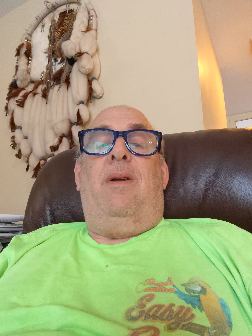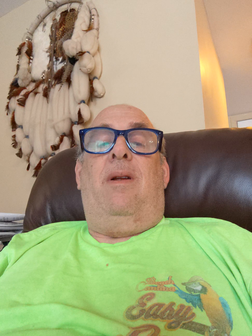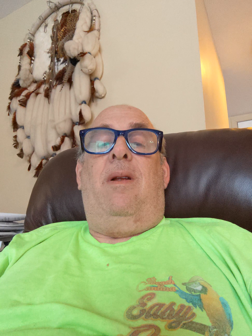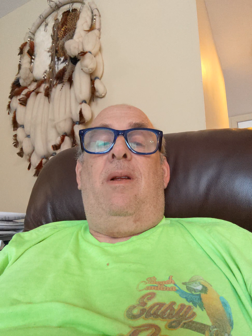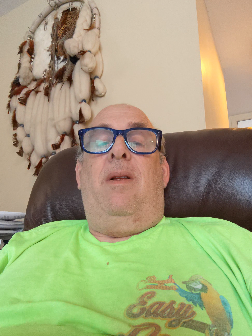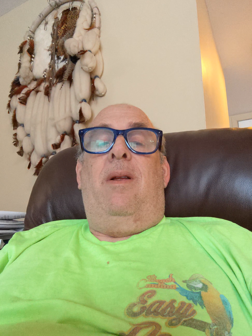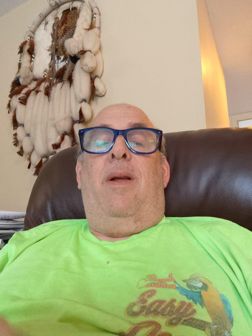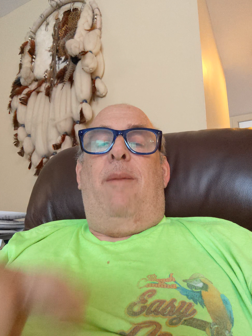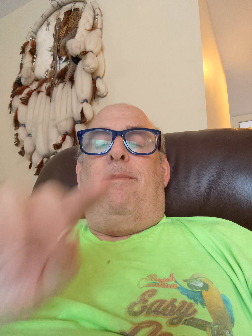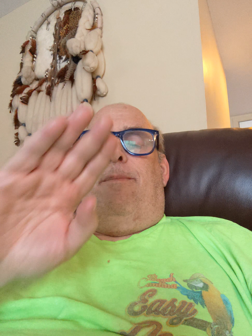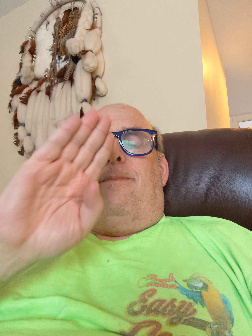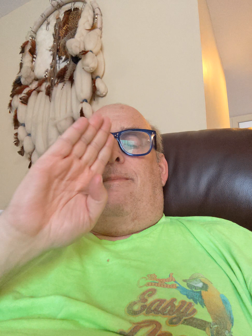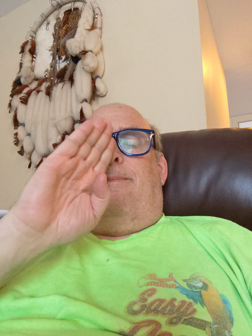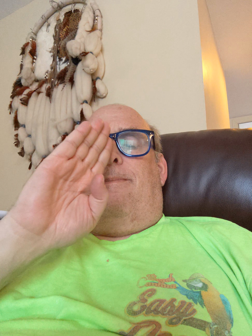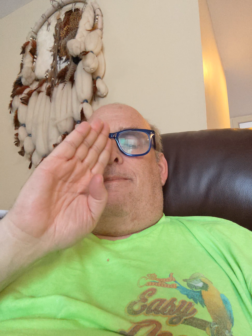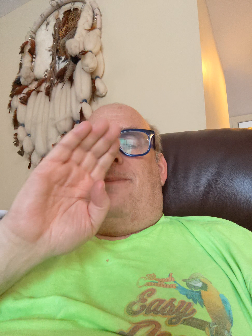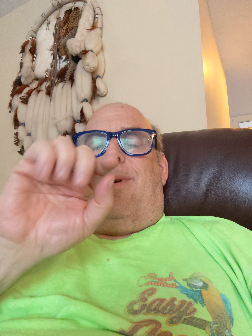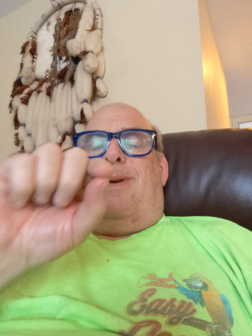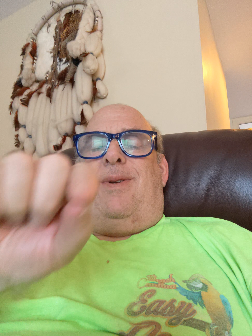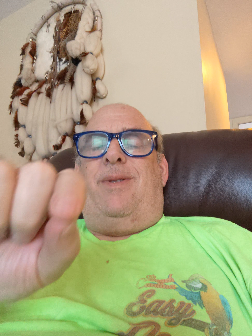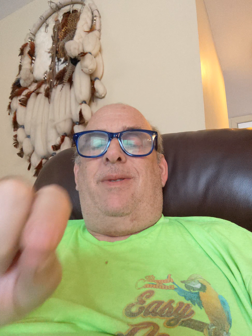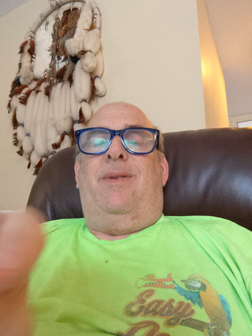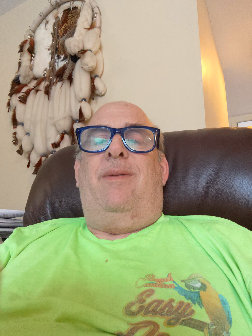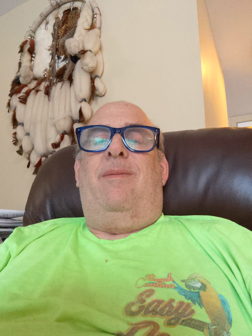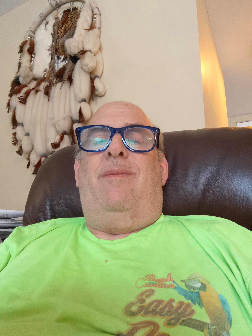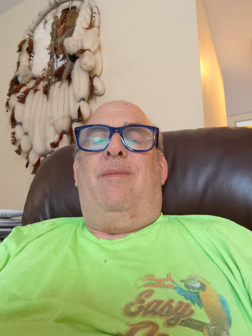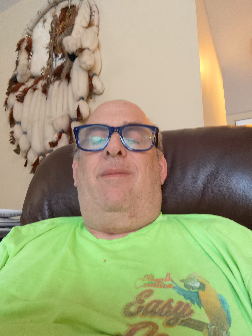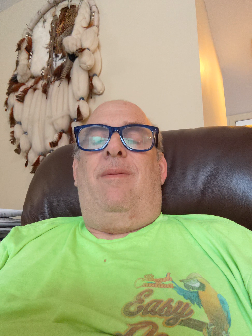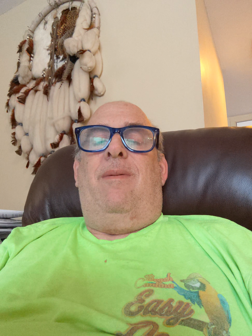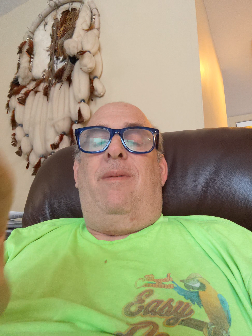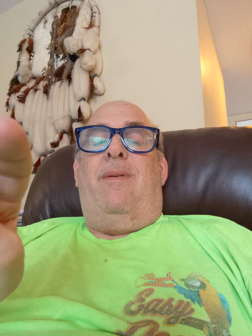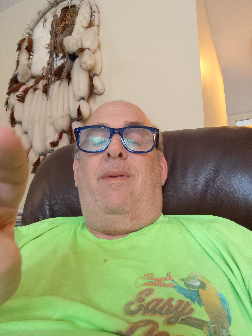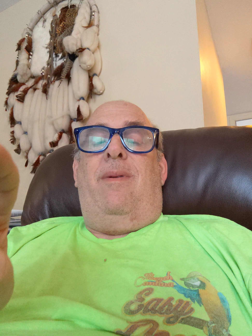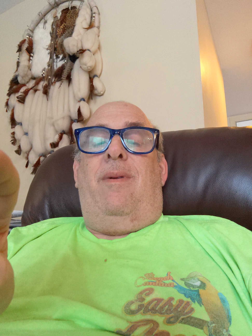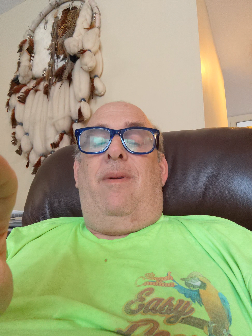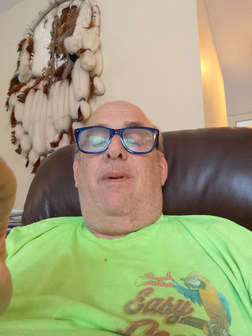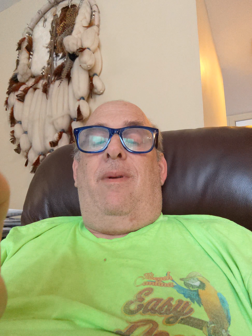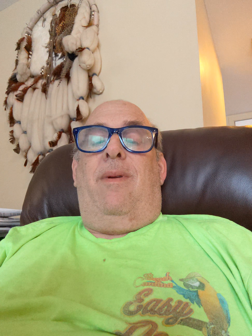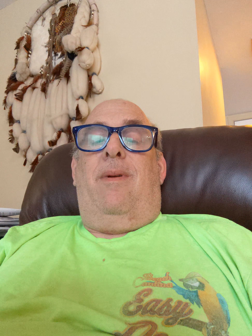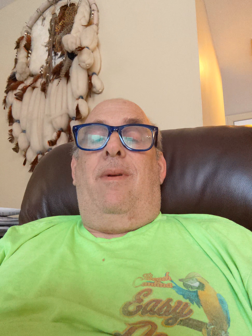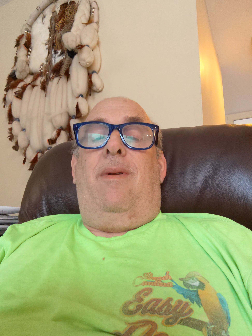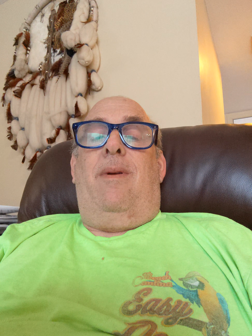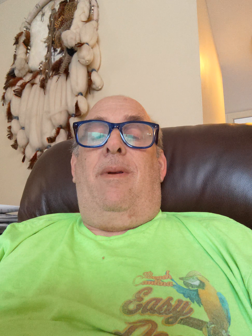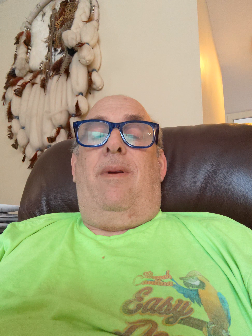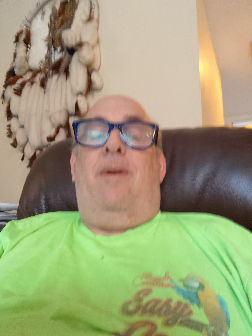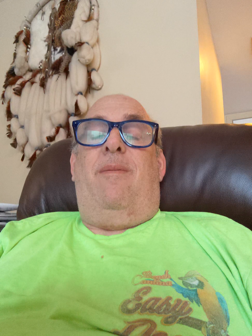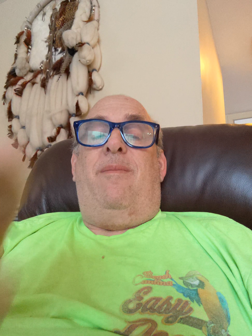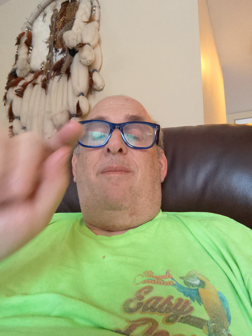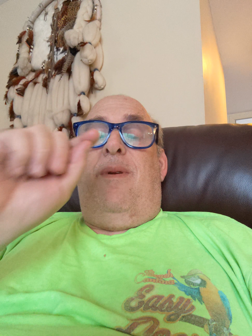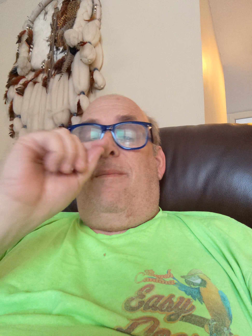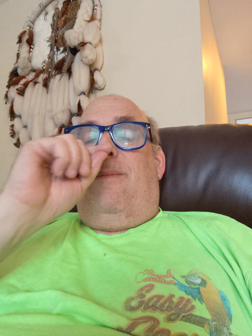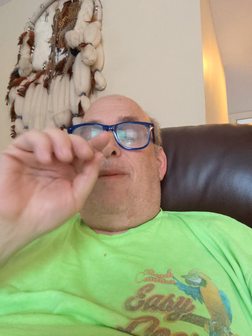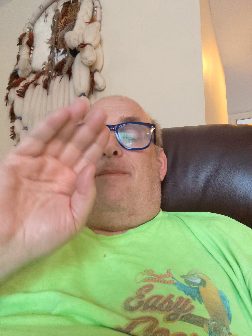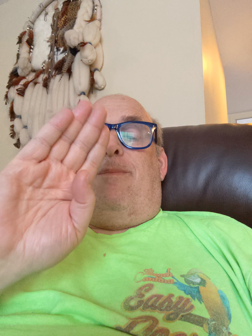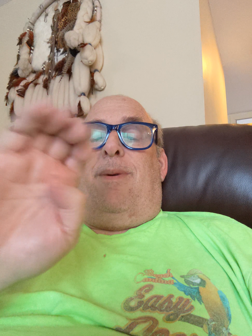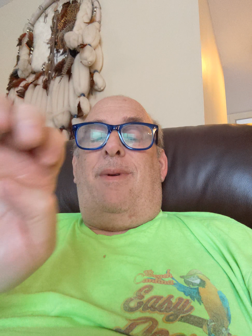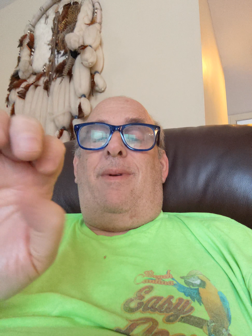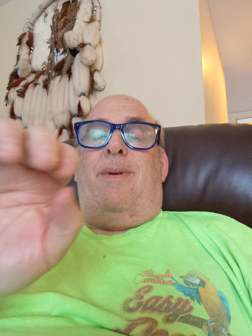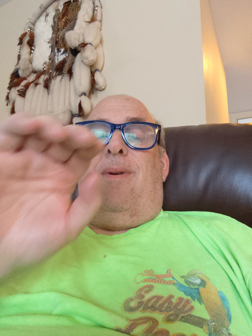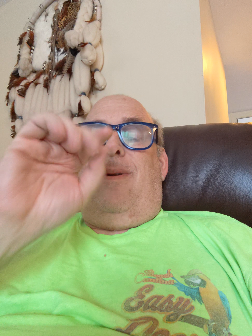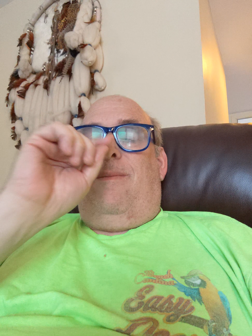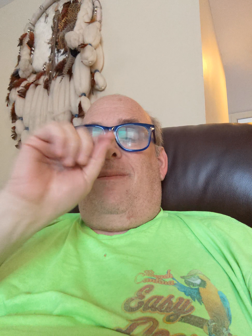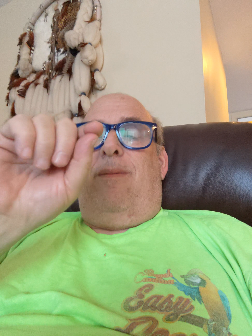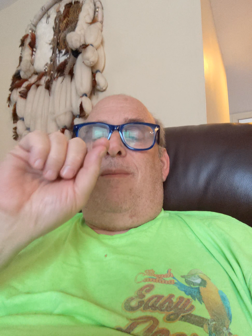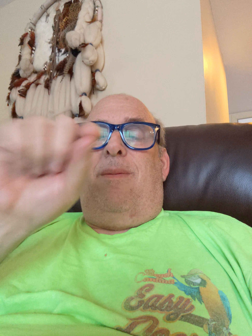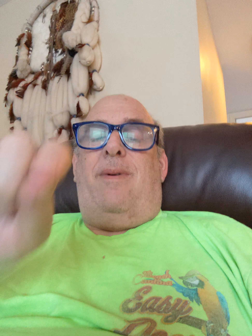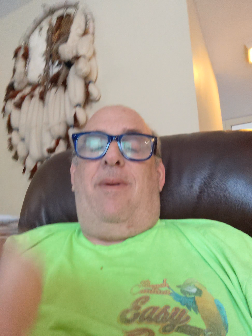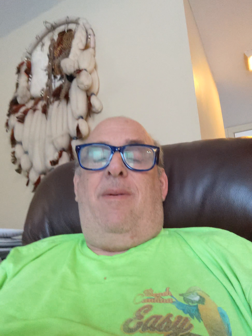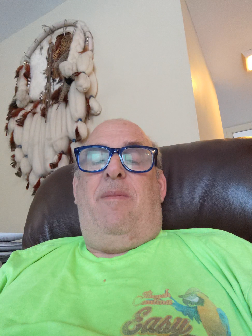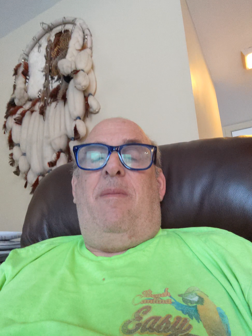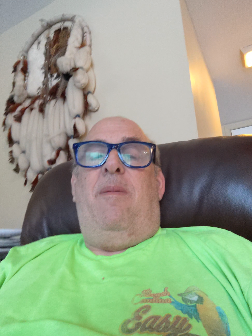bee